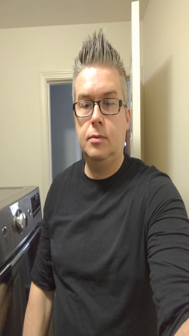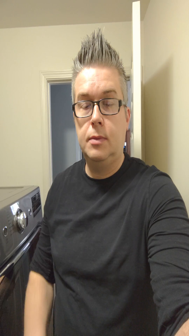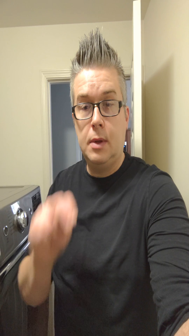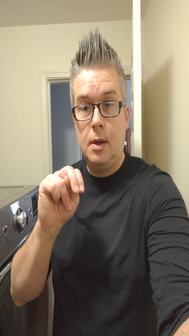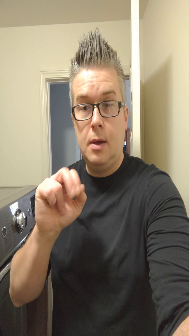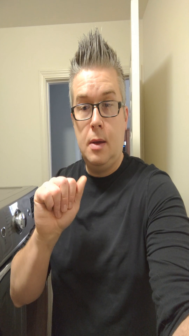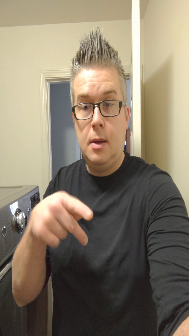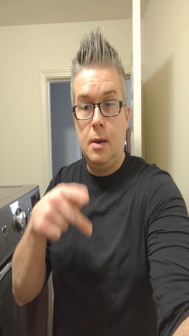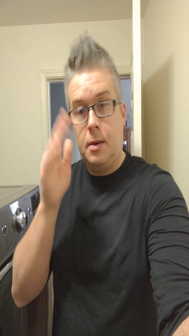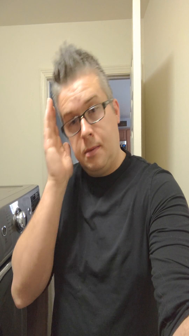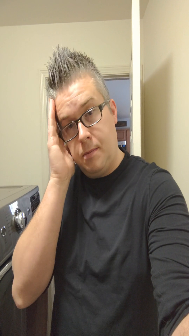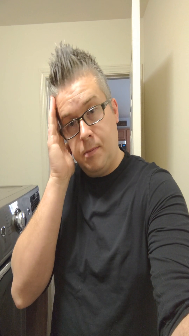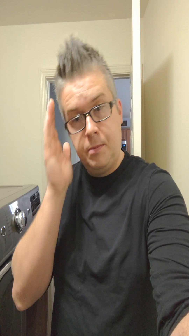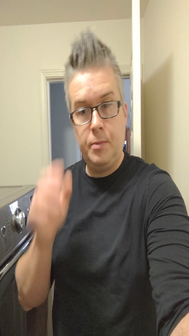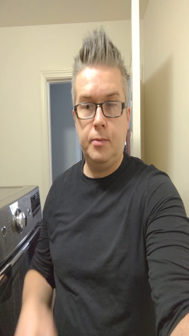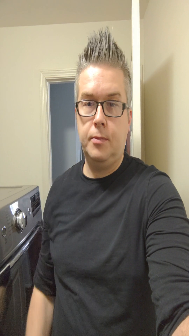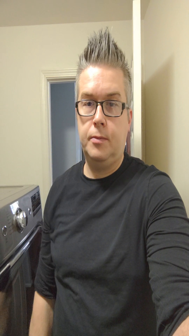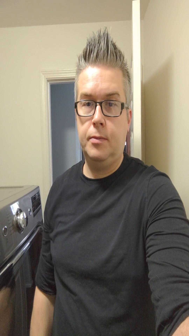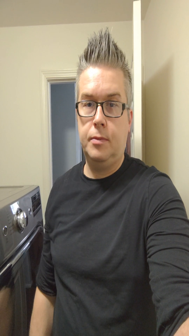nap